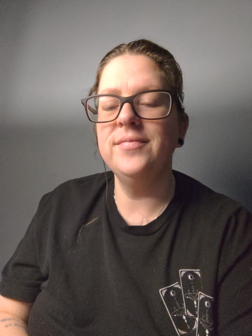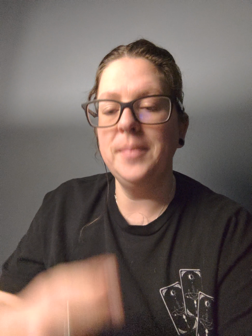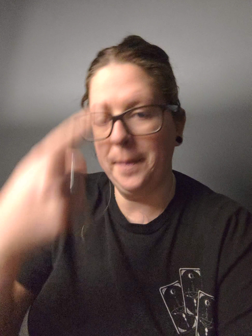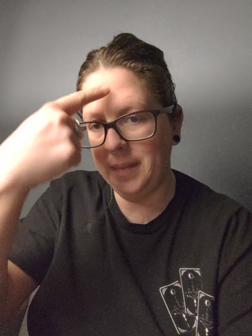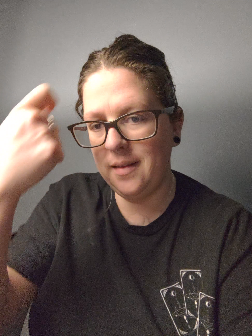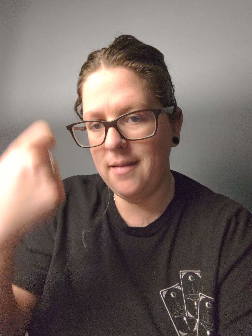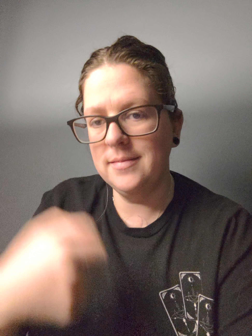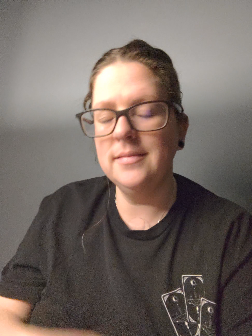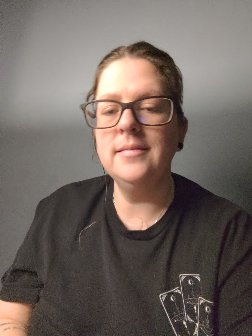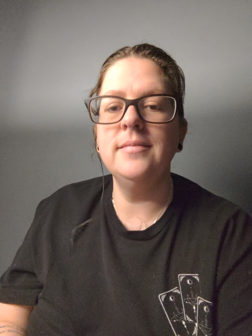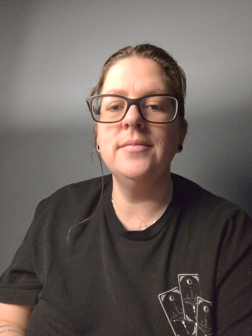because